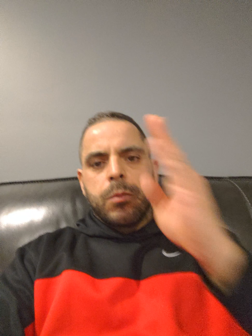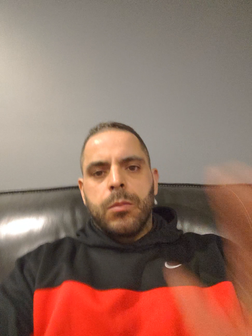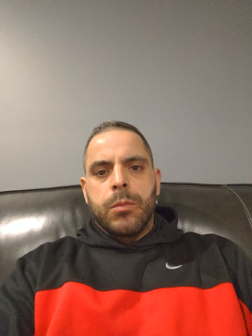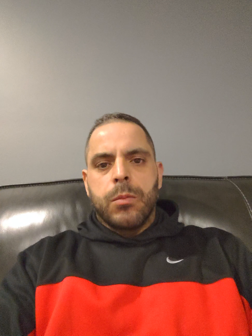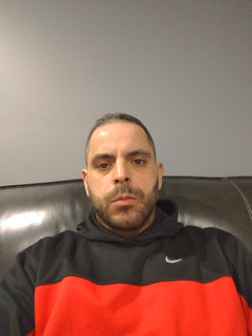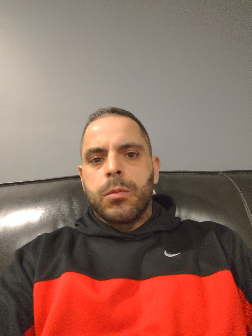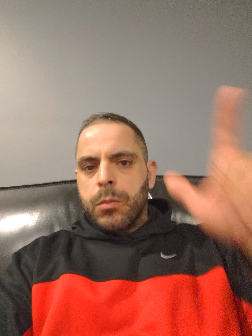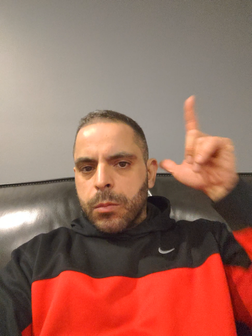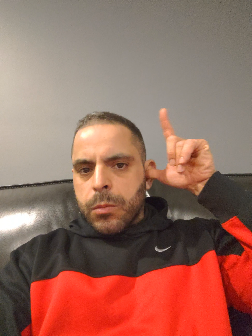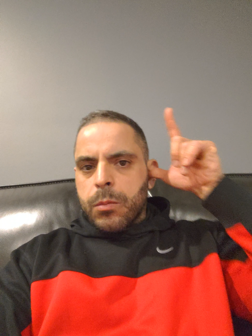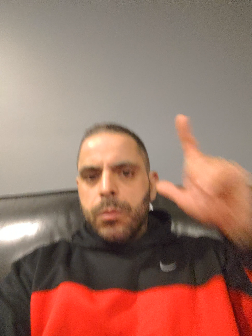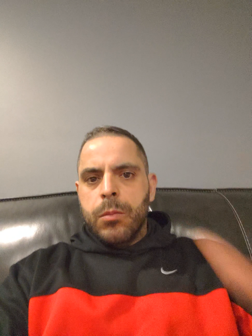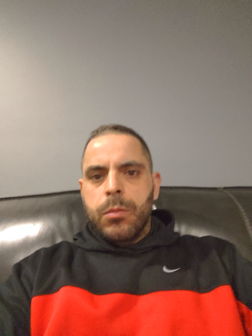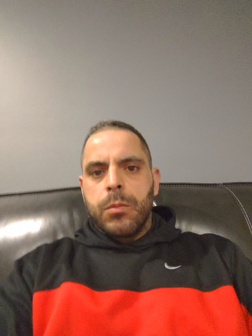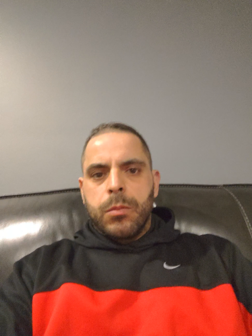listen